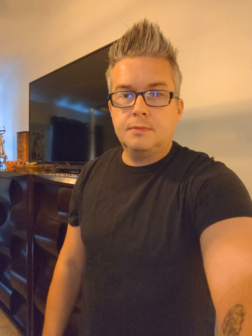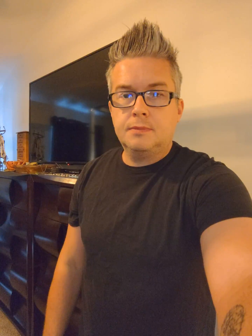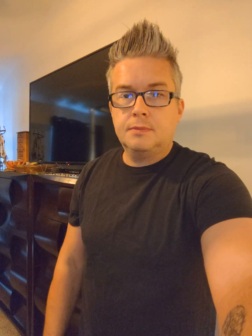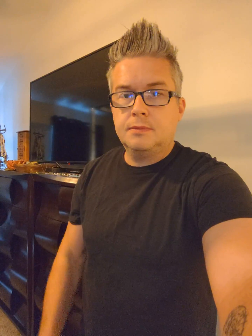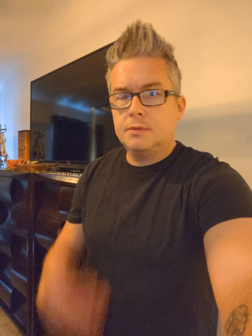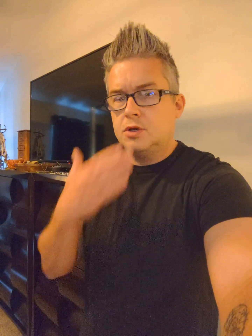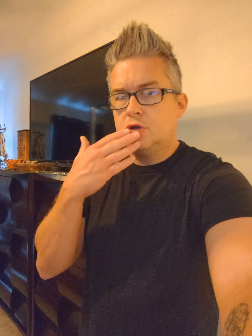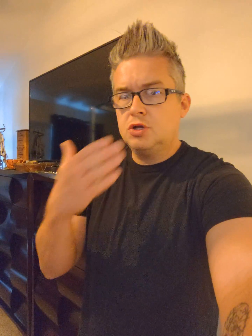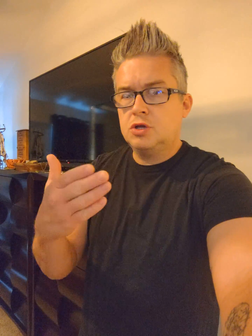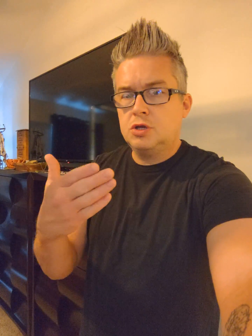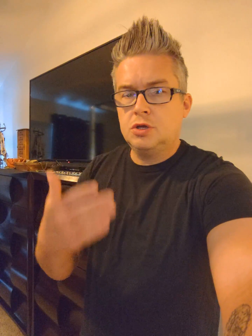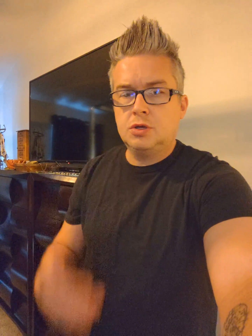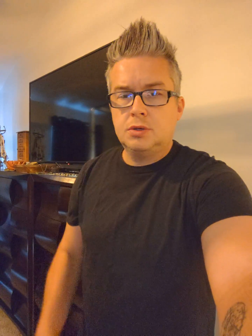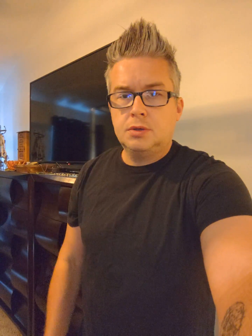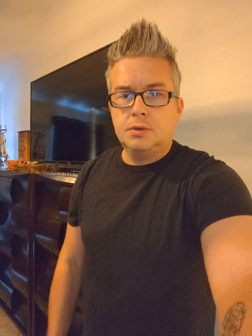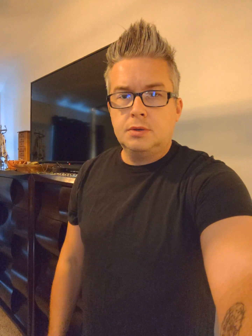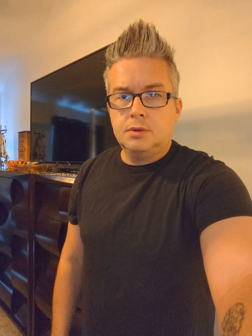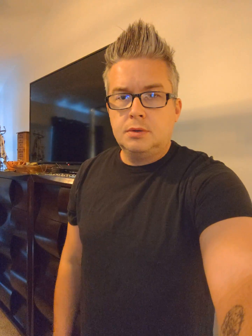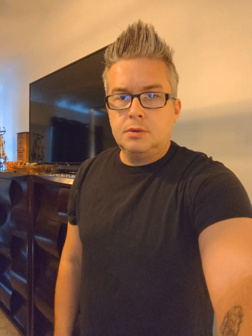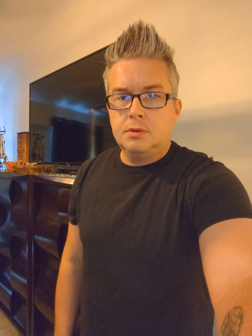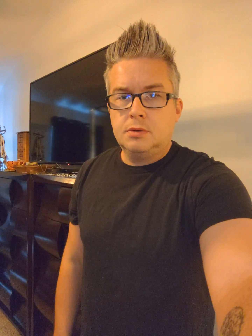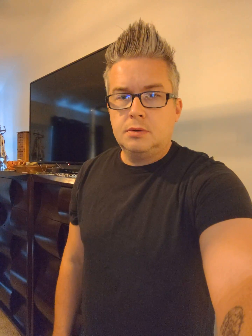good